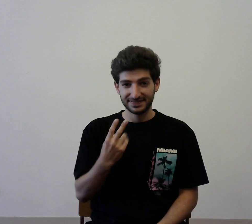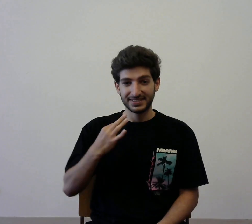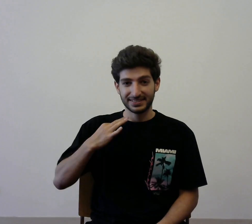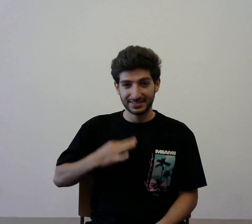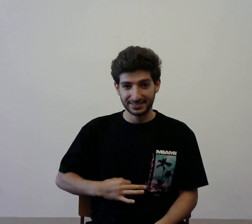oğul